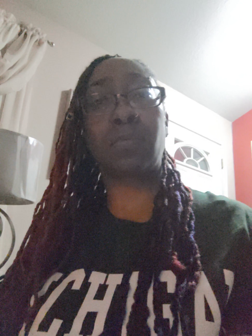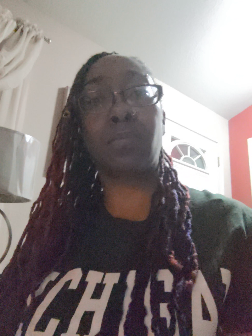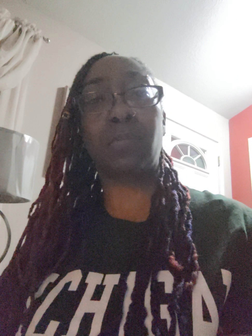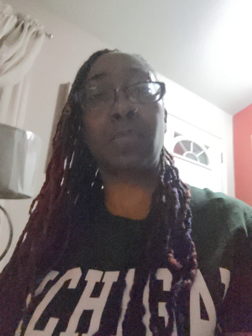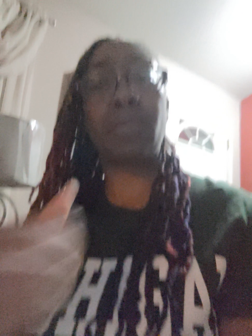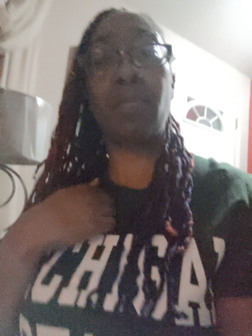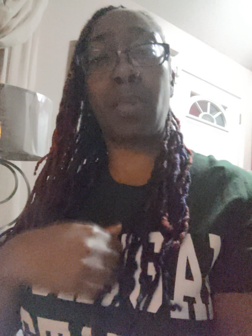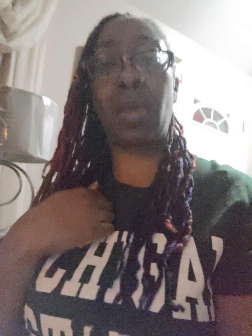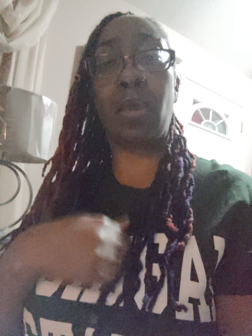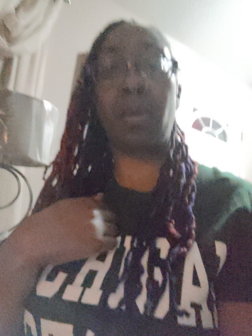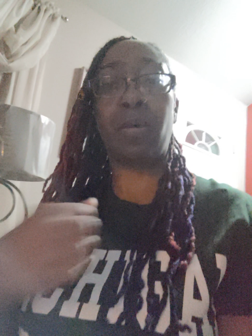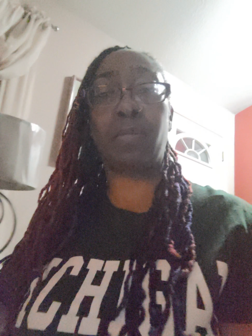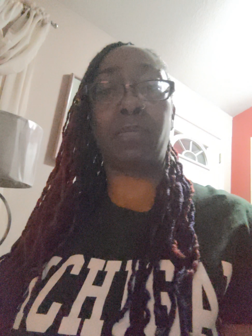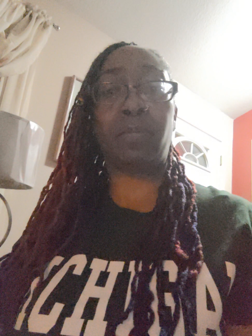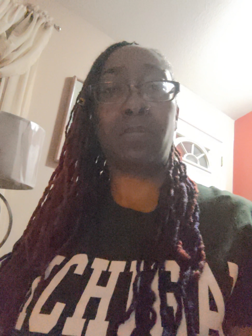bath